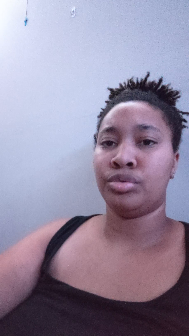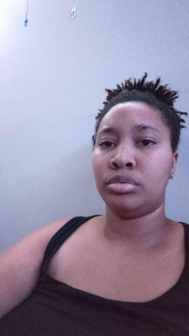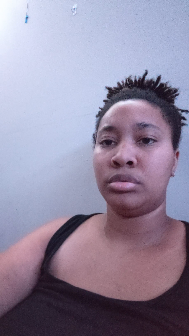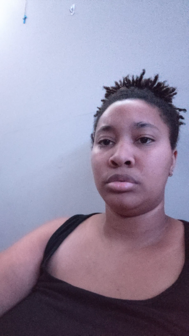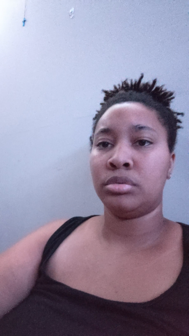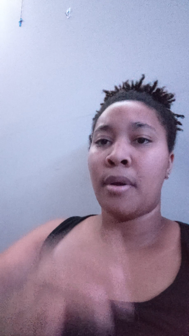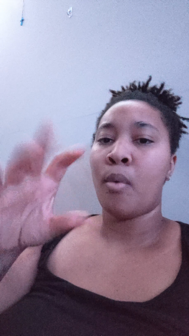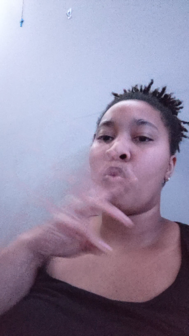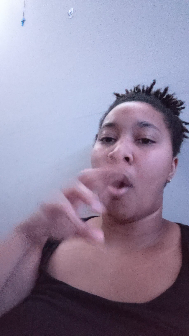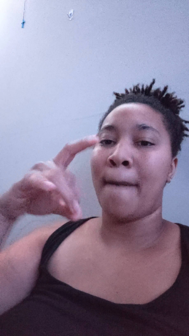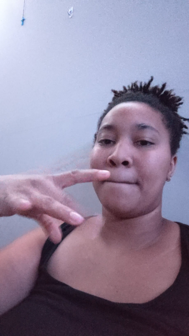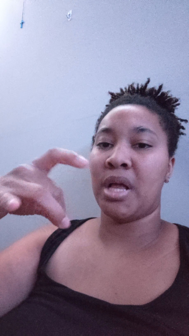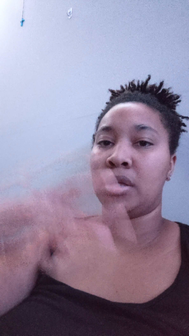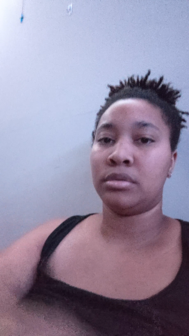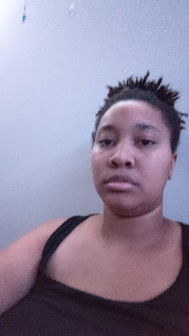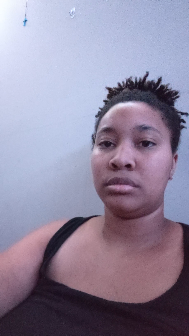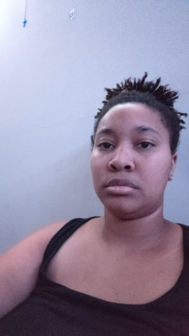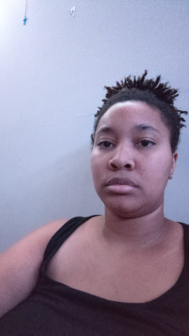melon